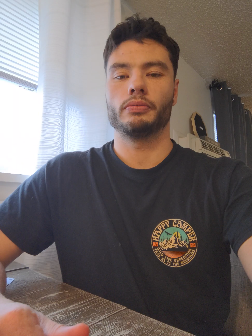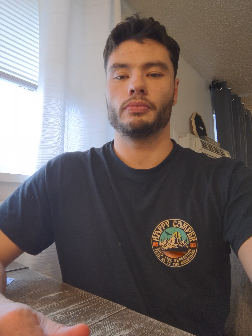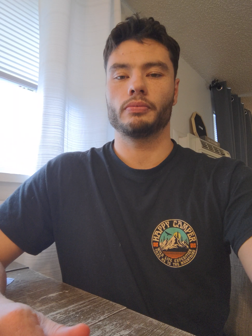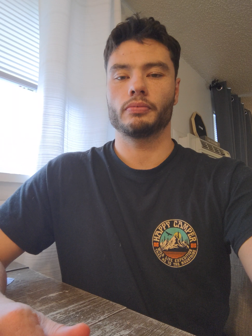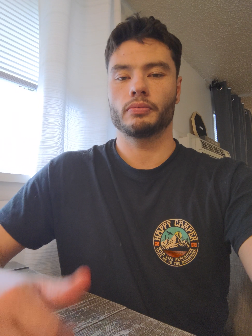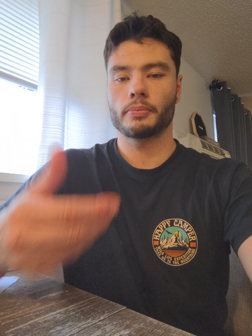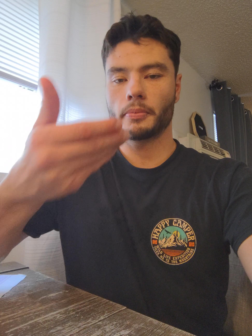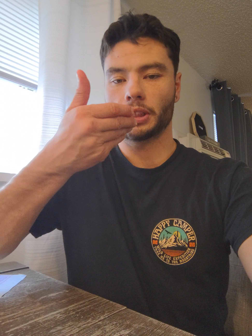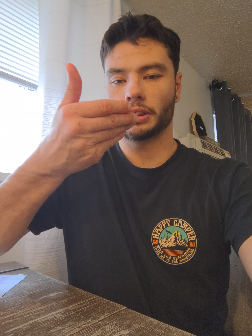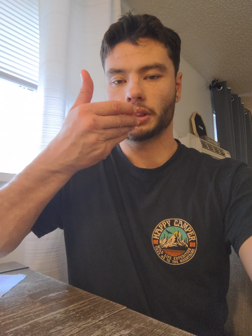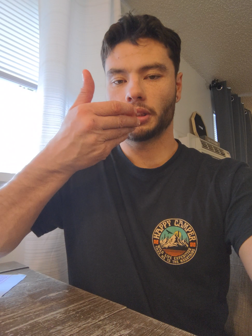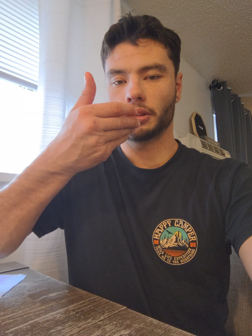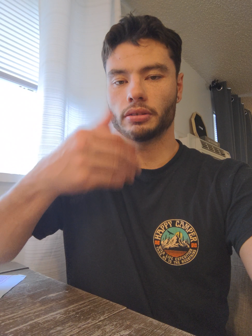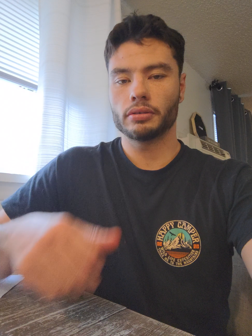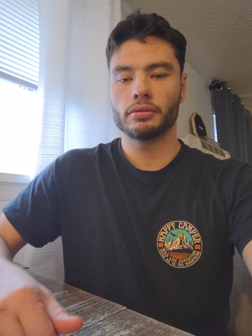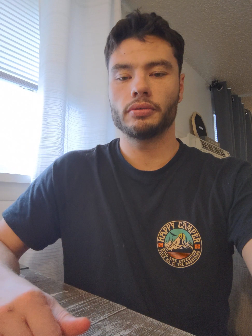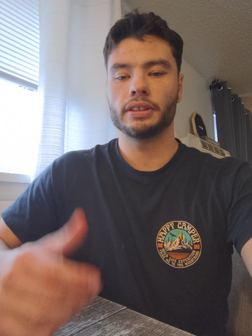pizza